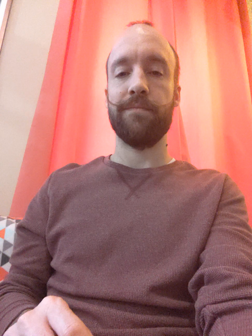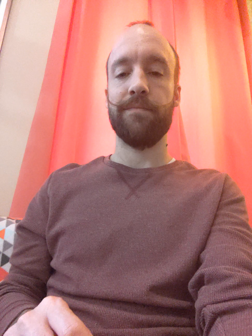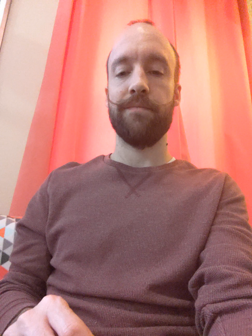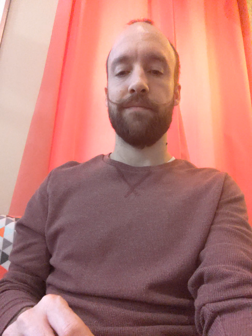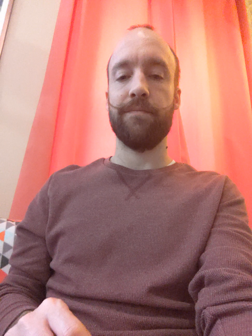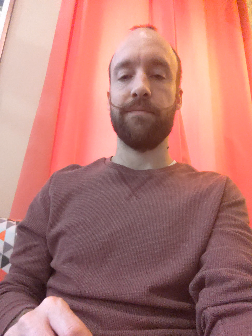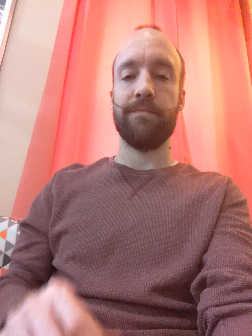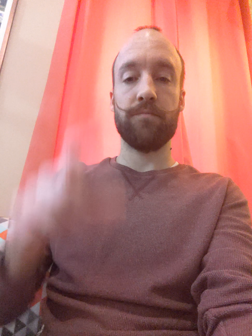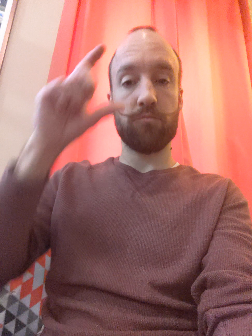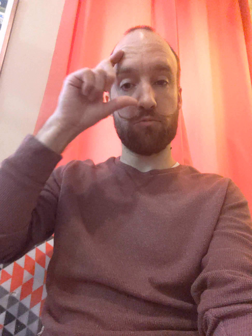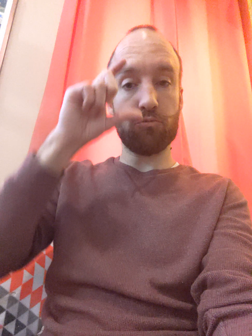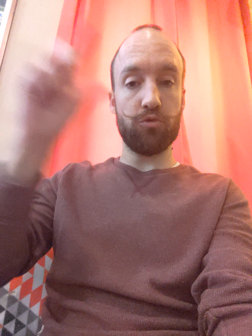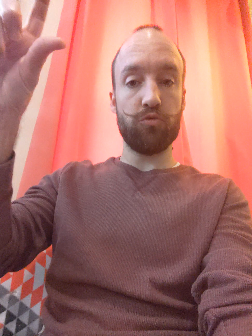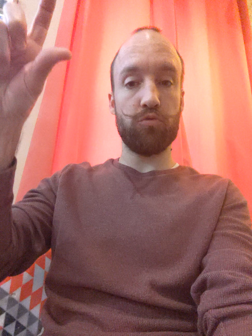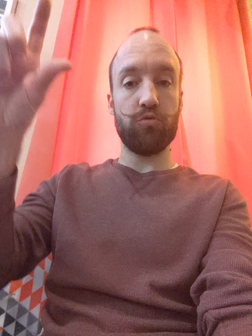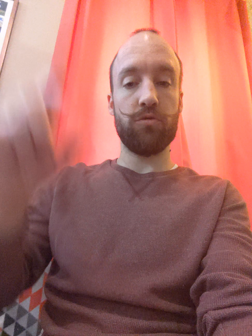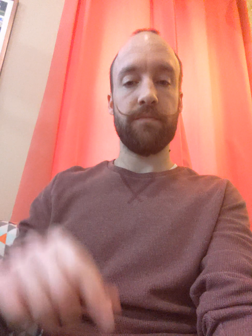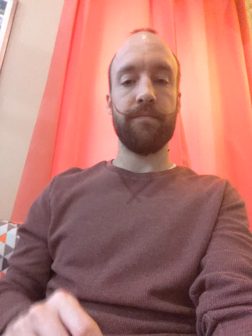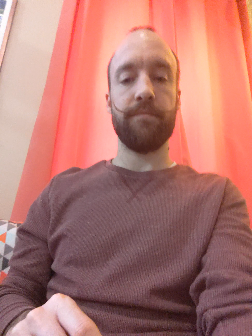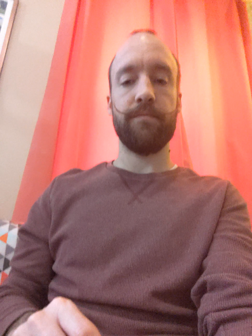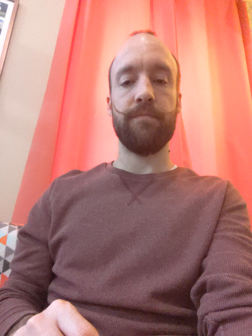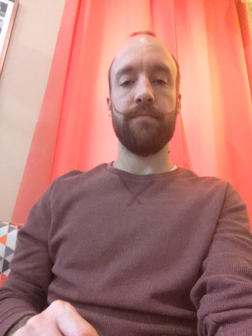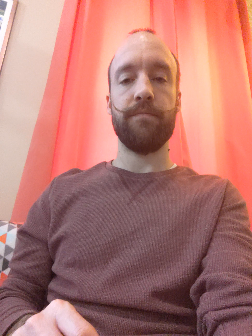moon